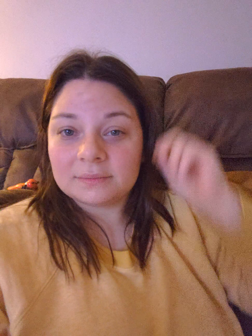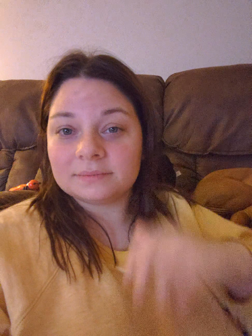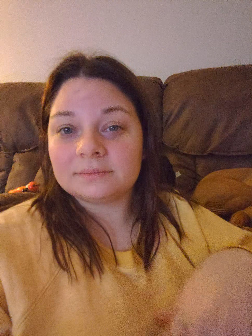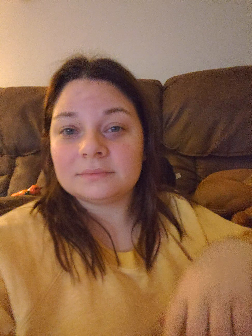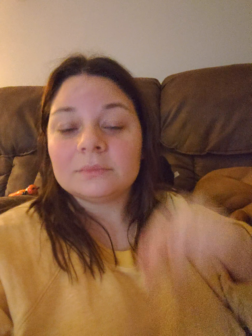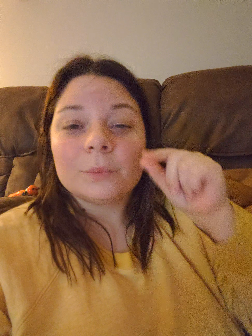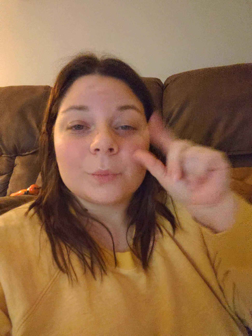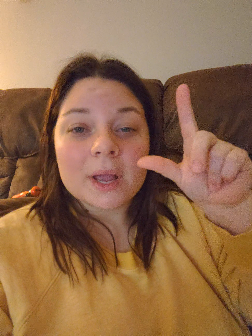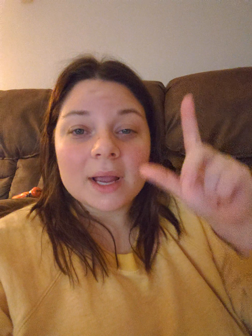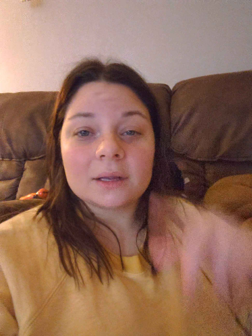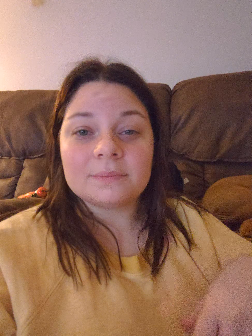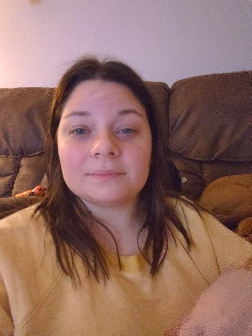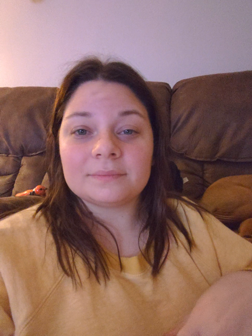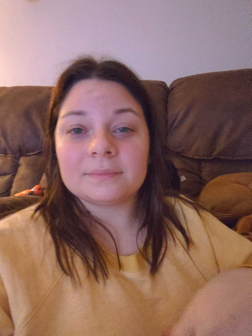awake